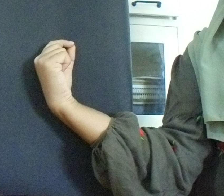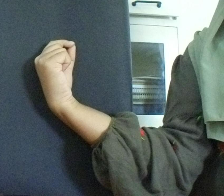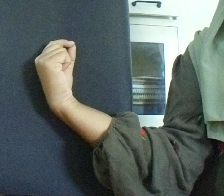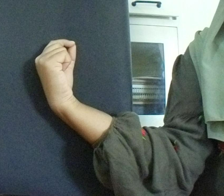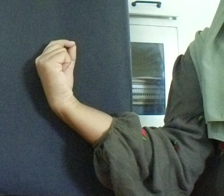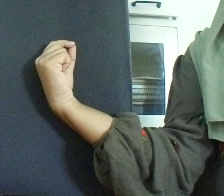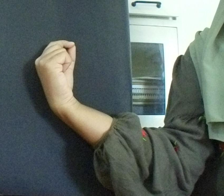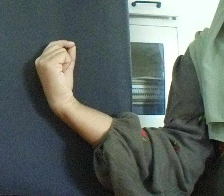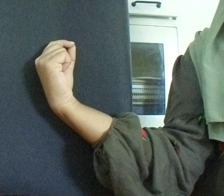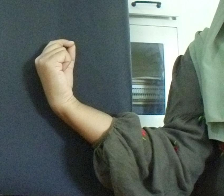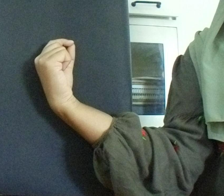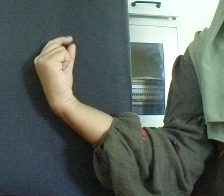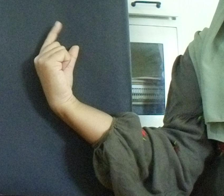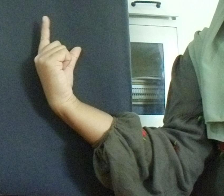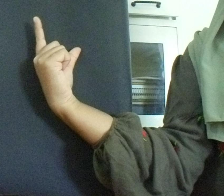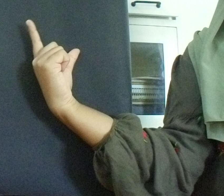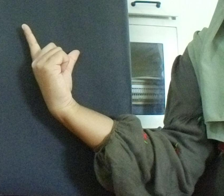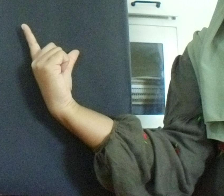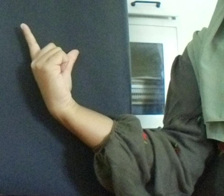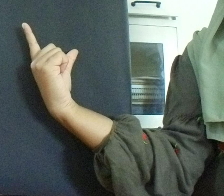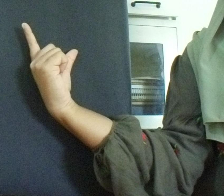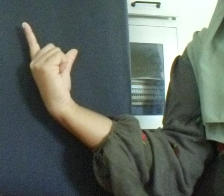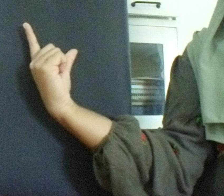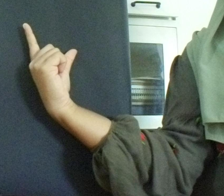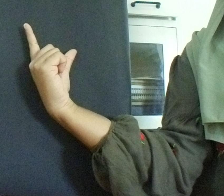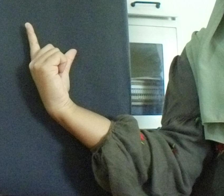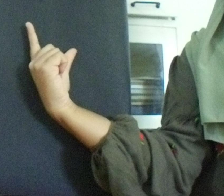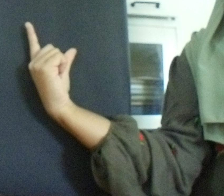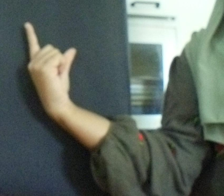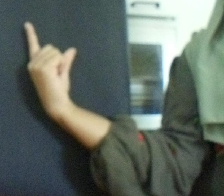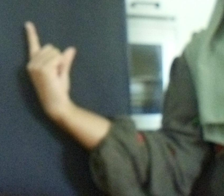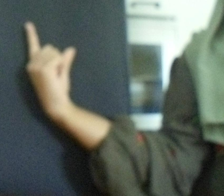thief